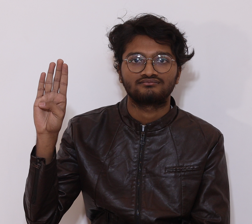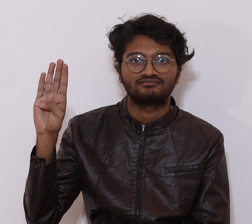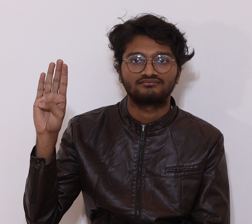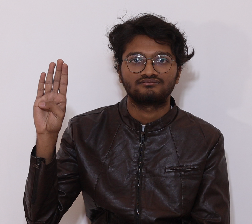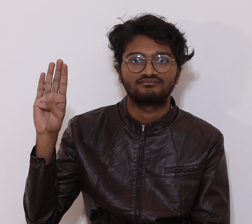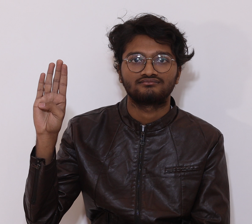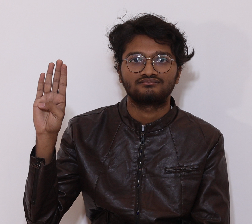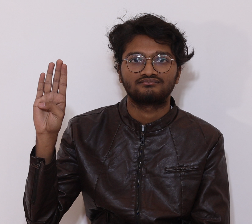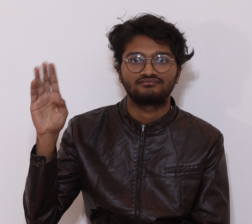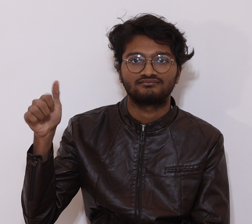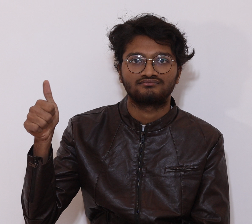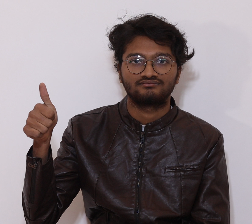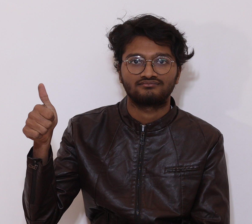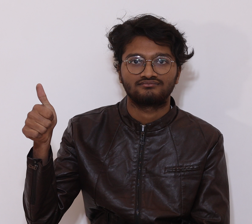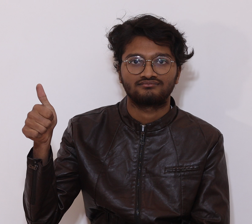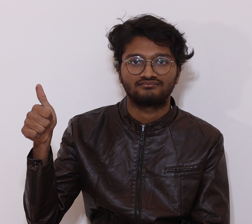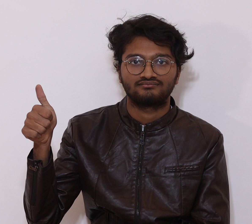best